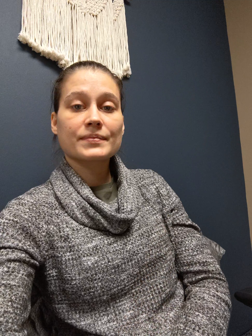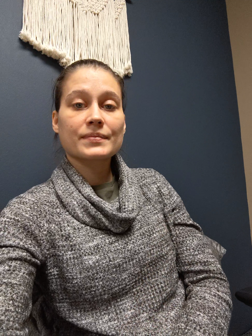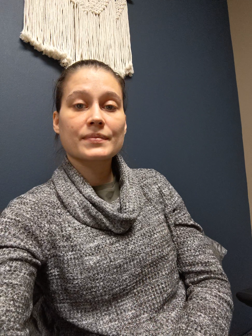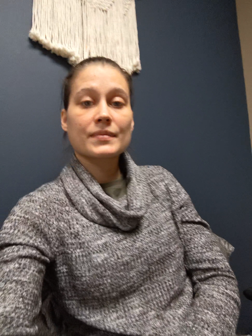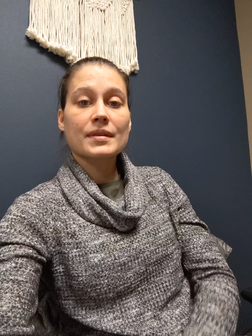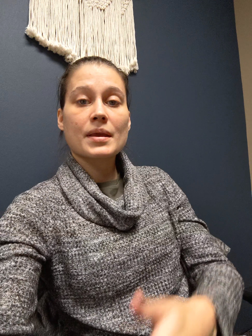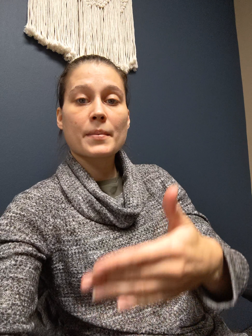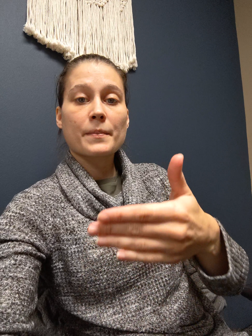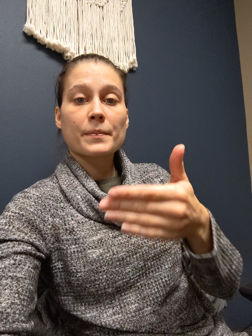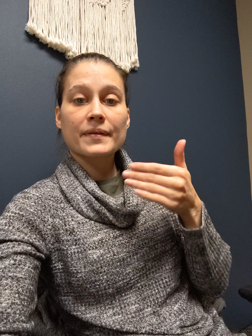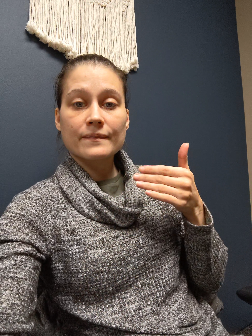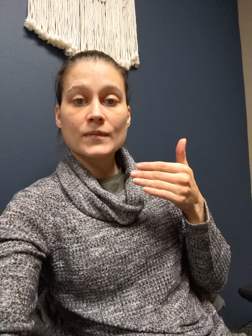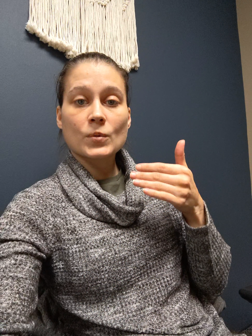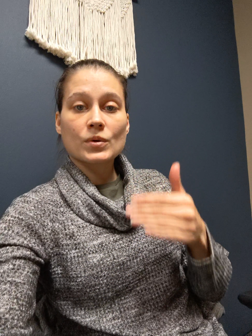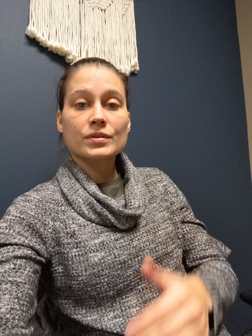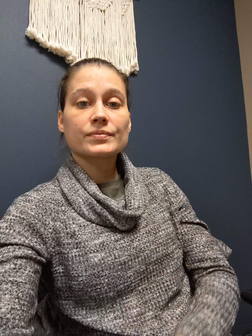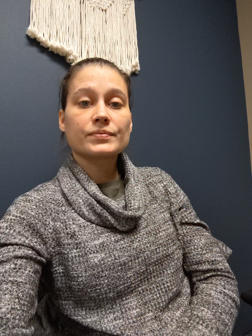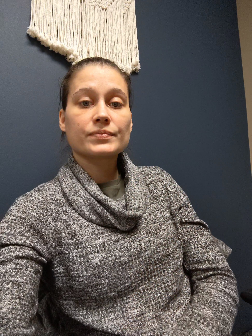before